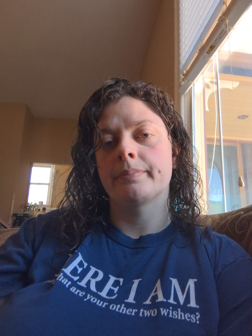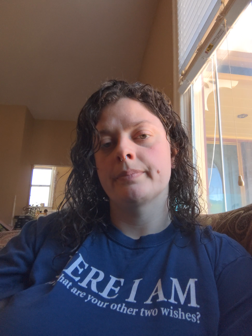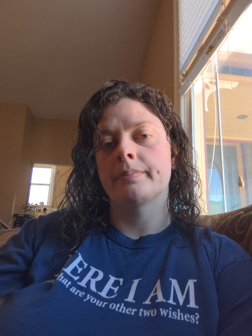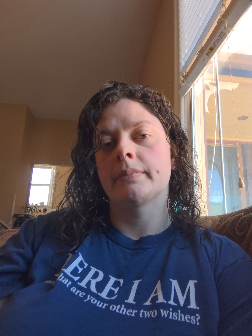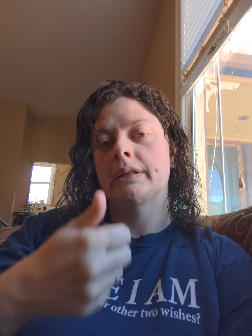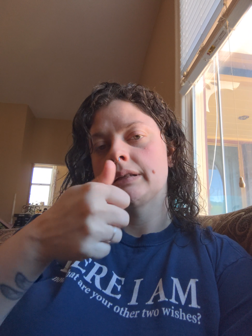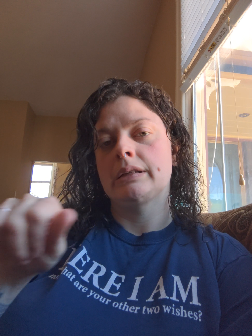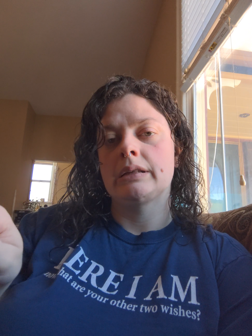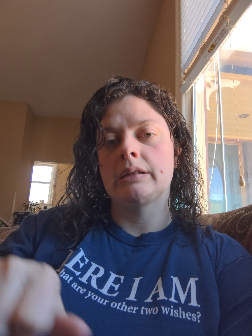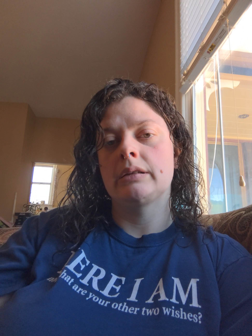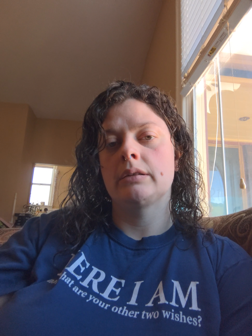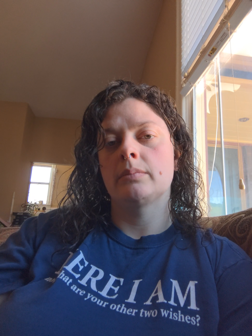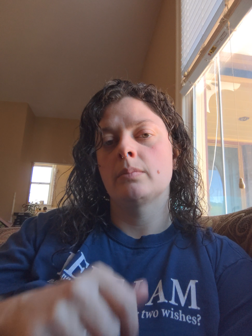any